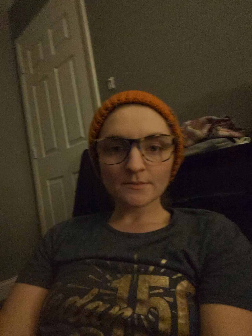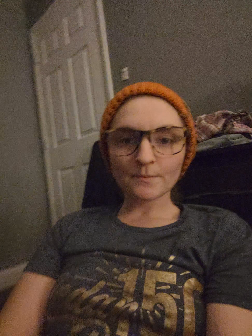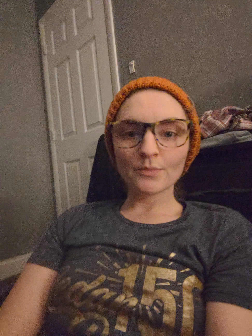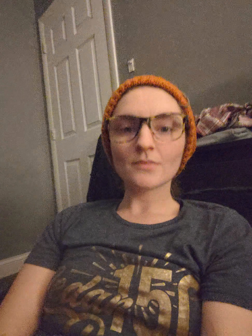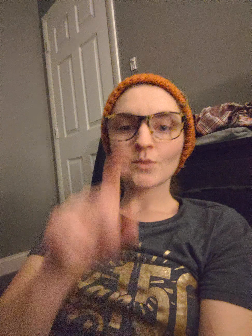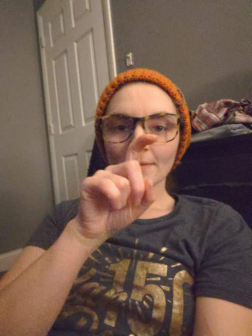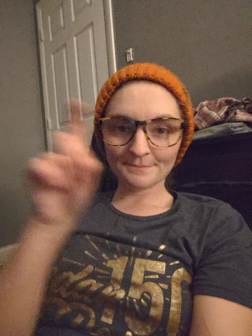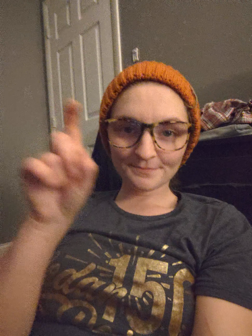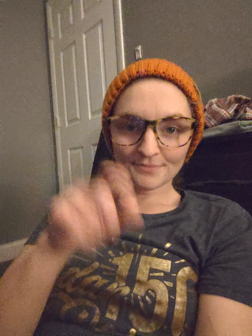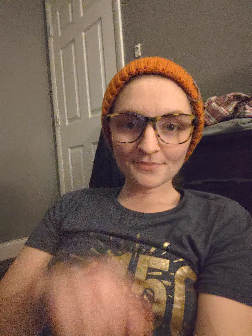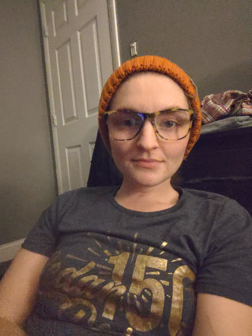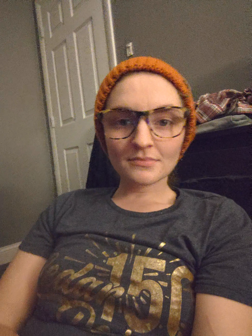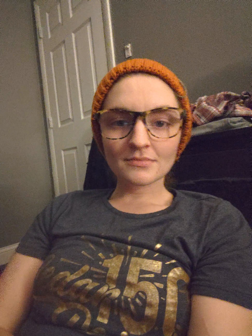closet